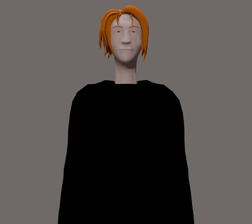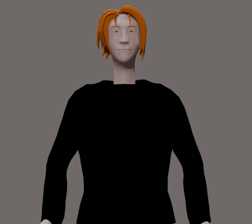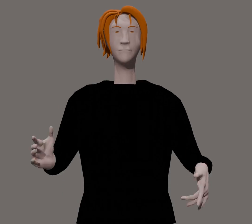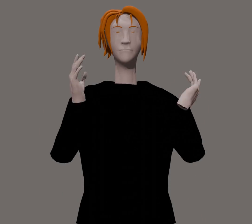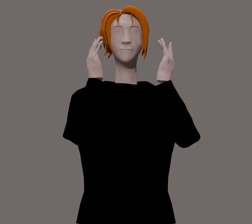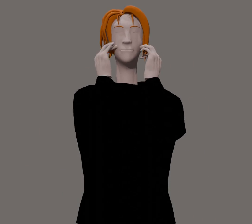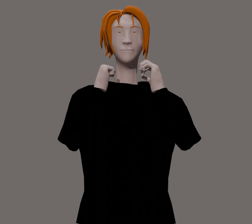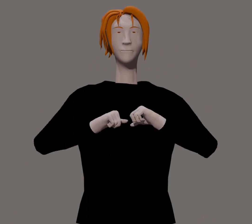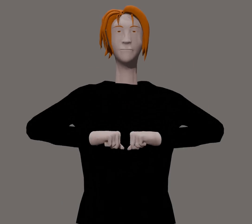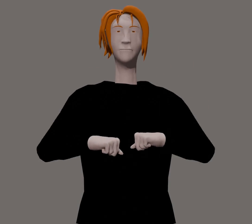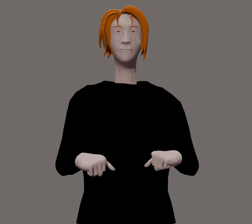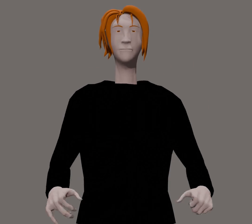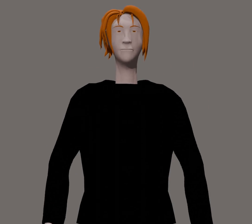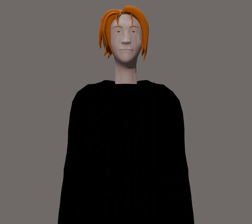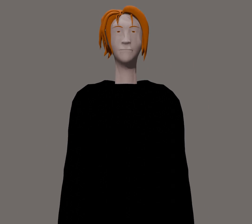Conserve